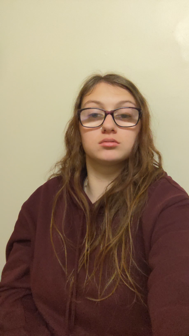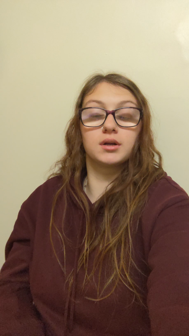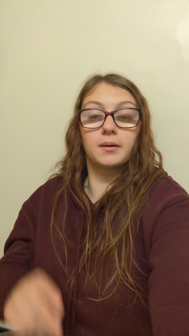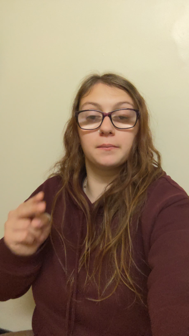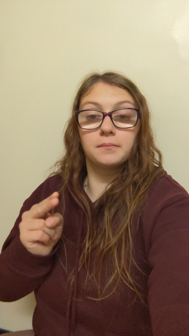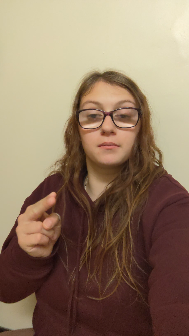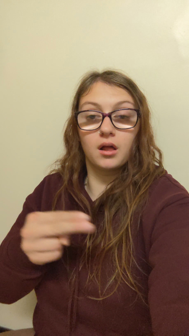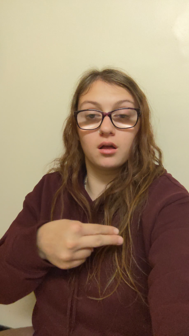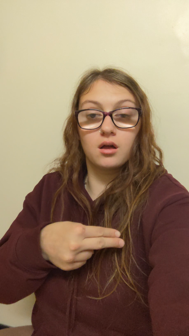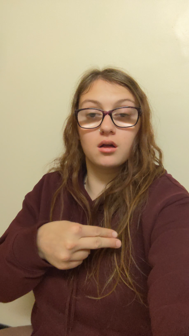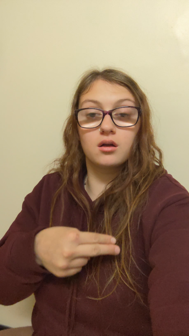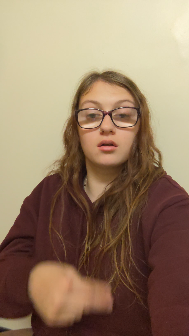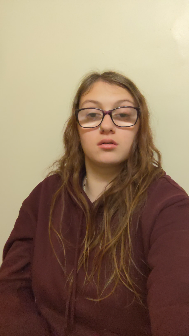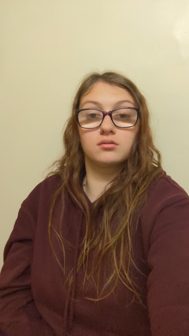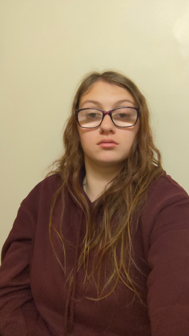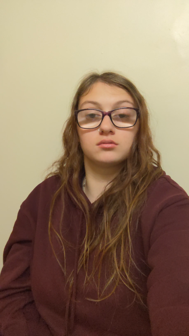belt